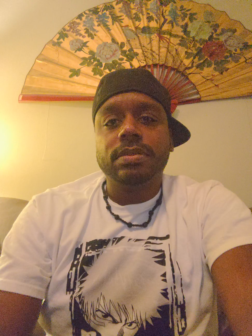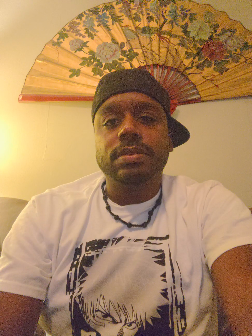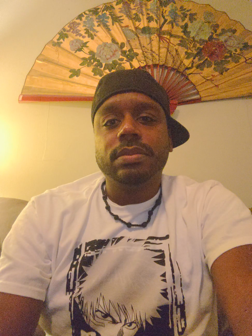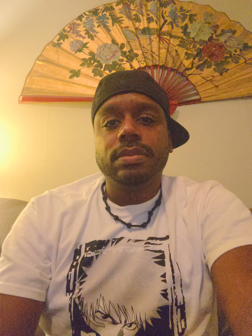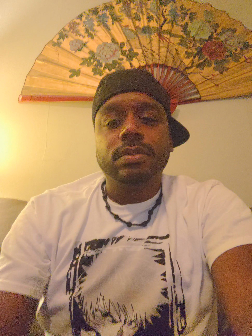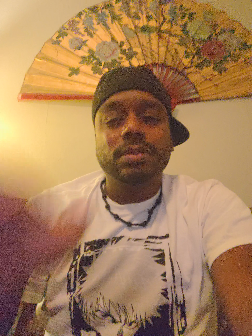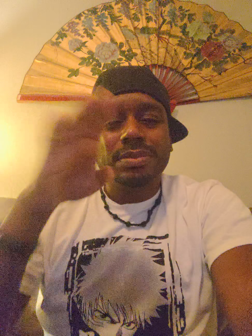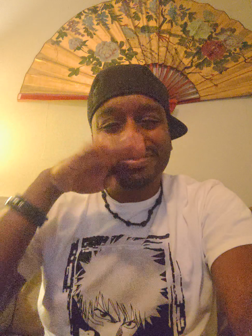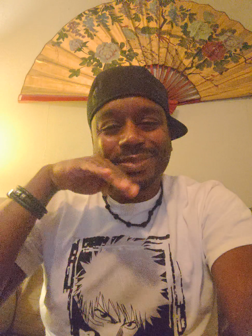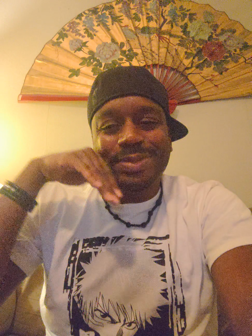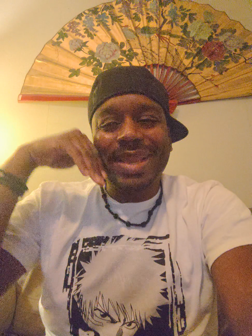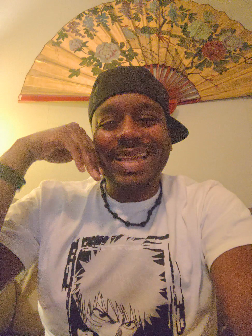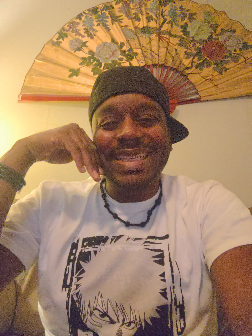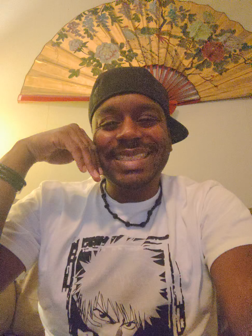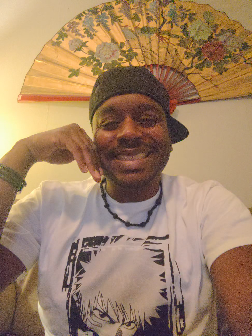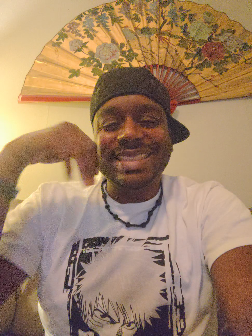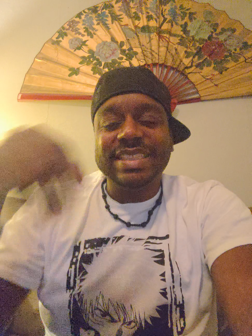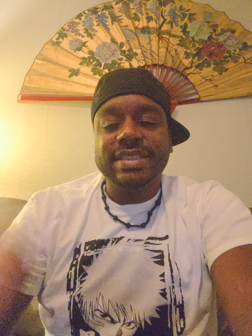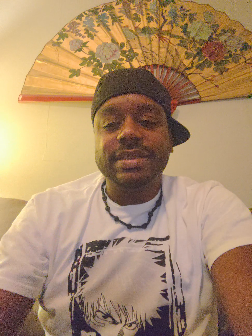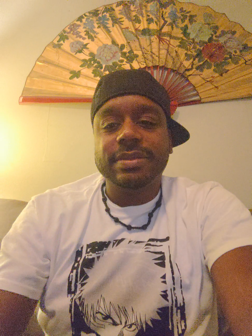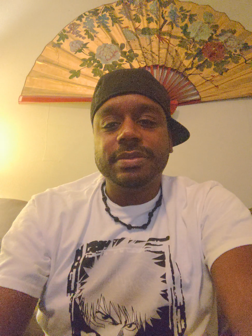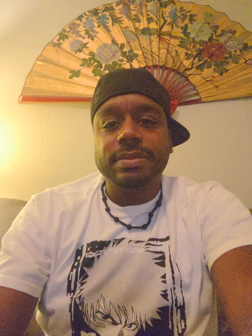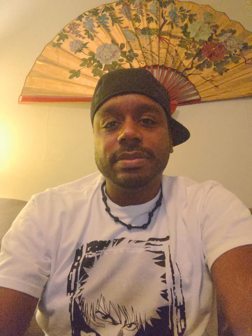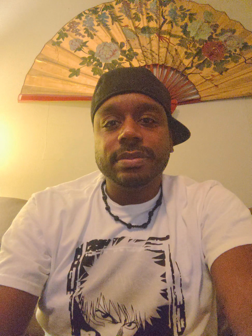smile